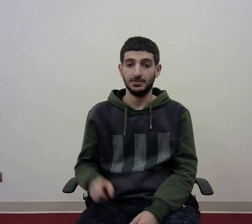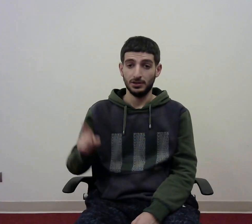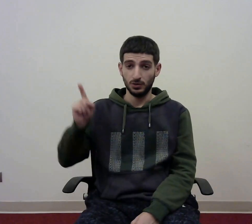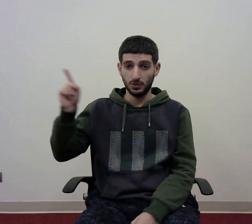O